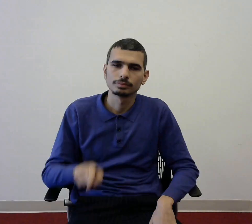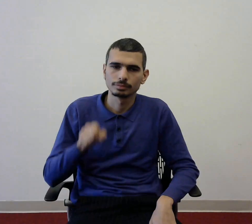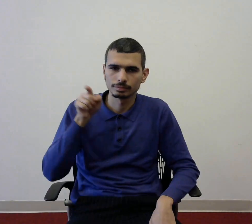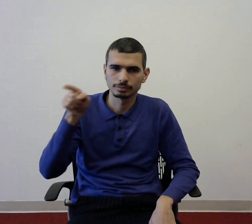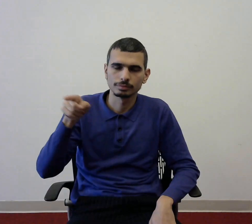O